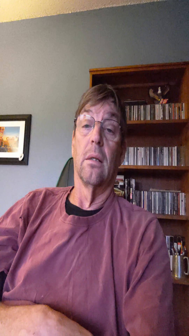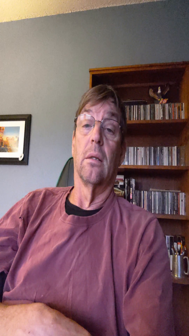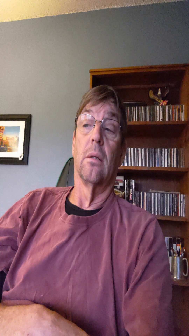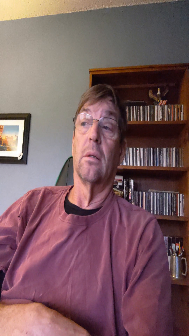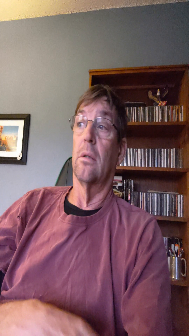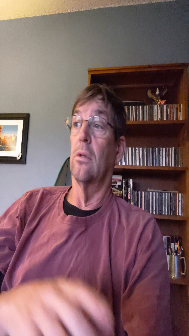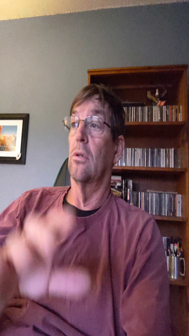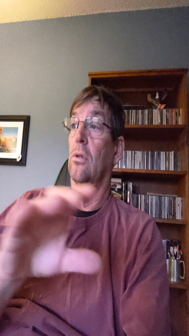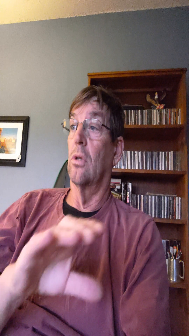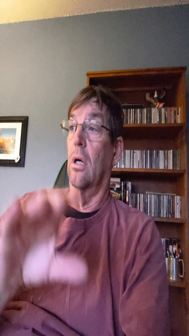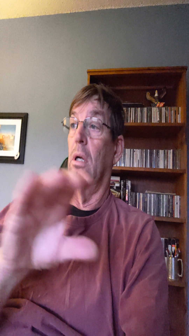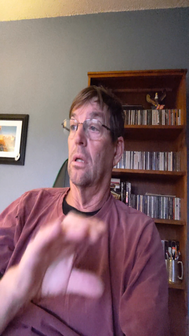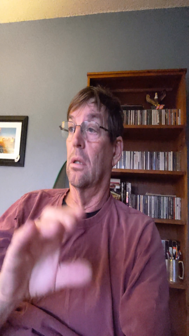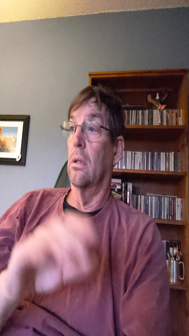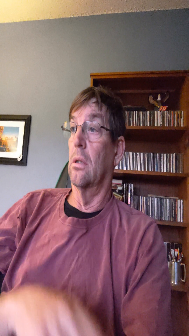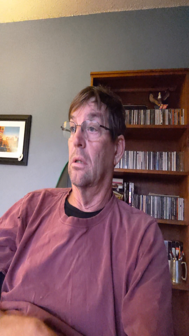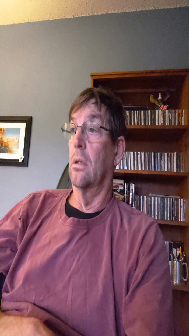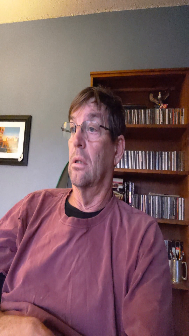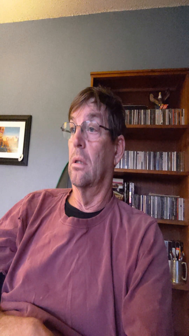chocolate